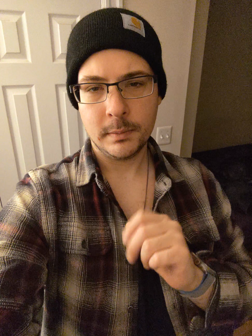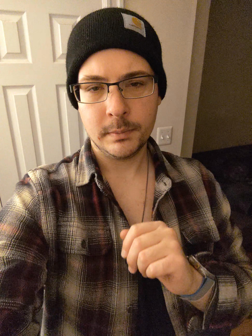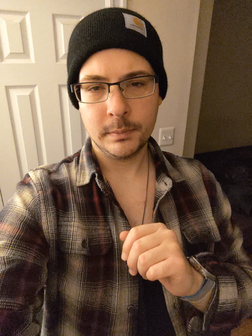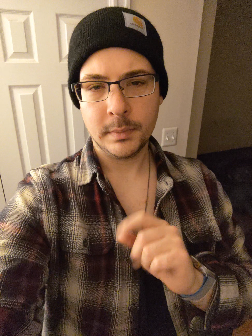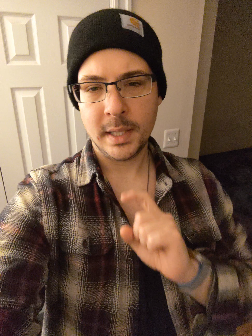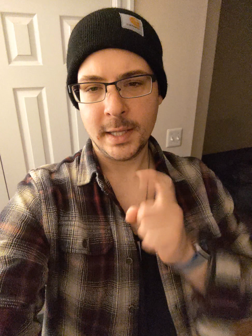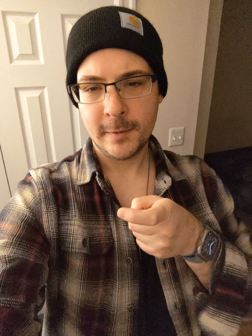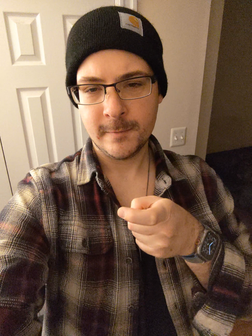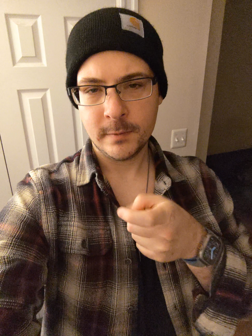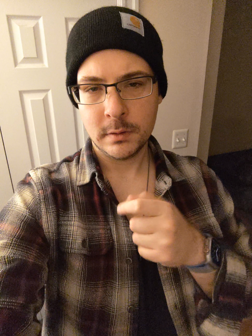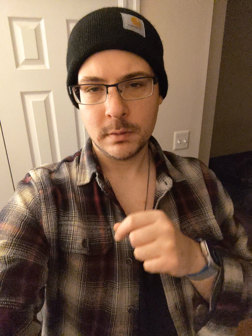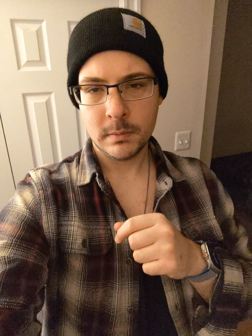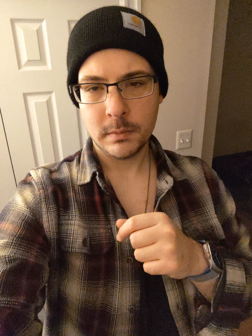gift